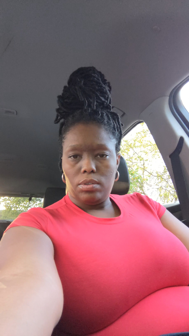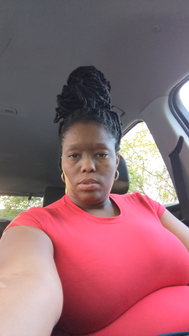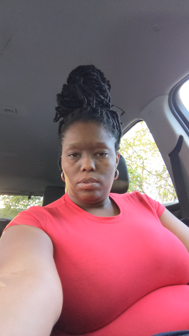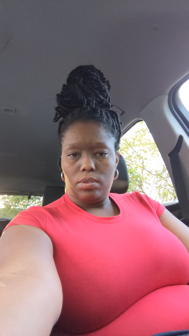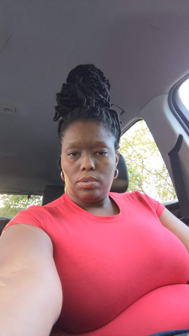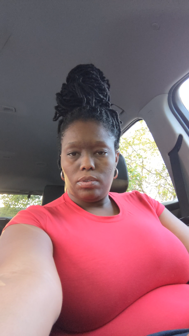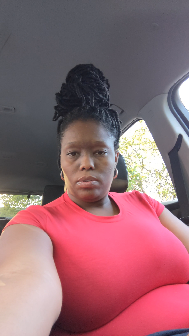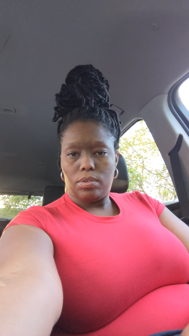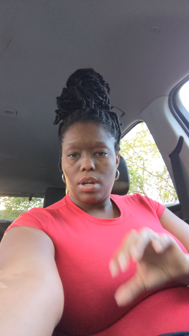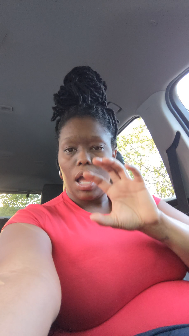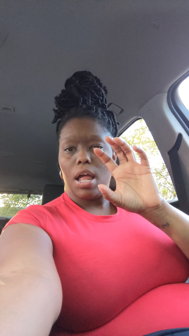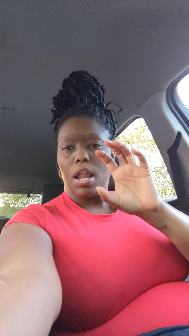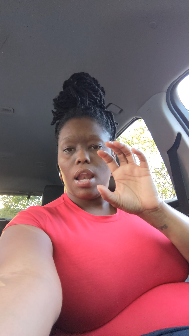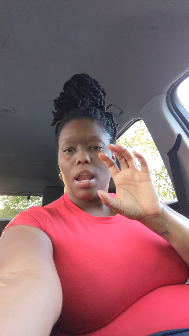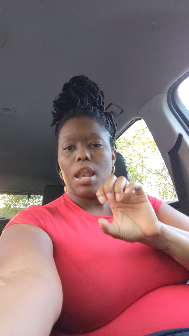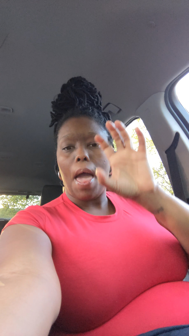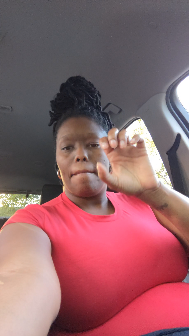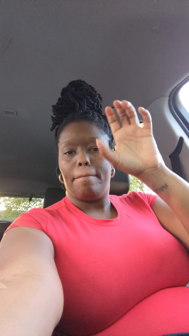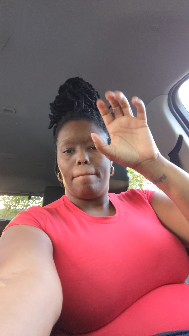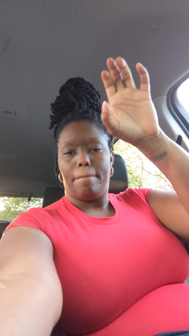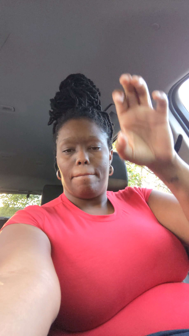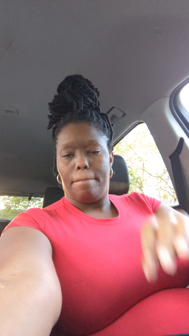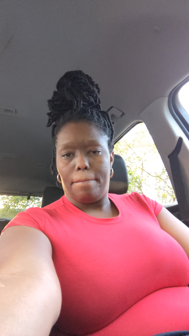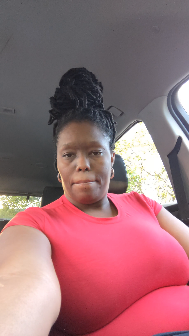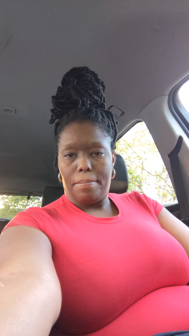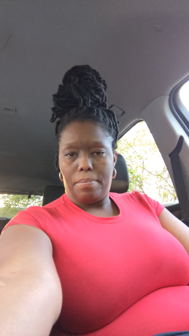climb